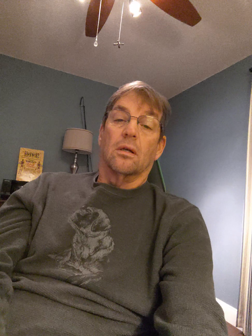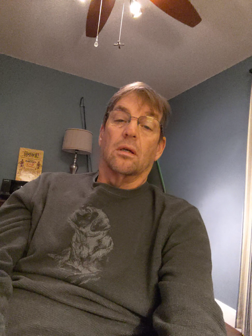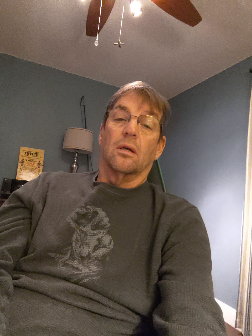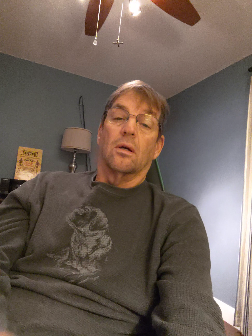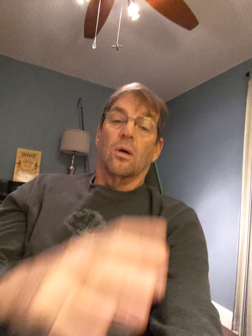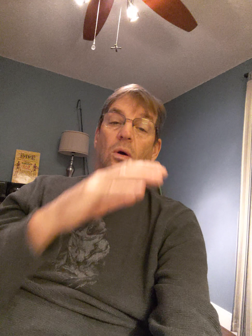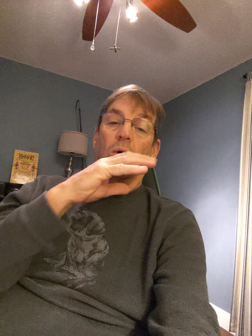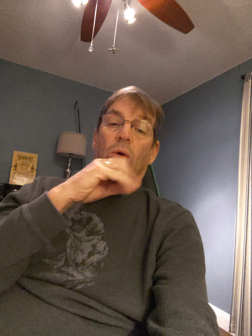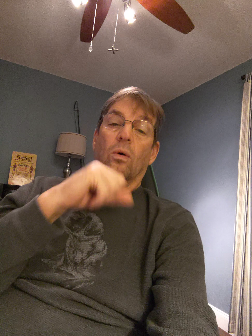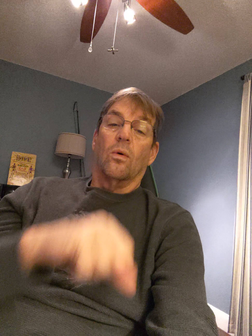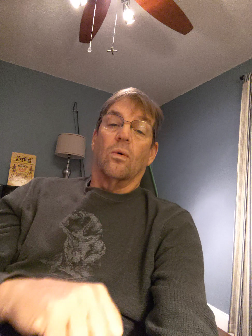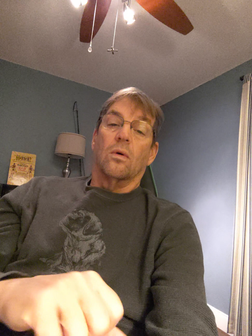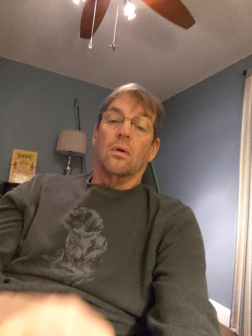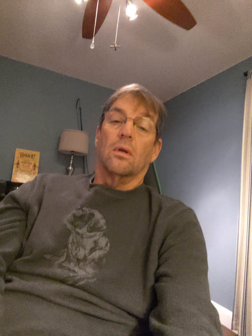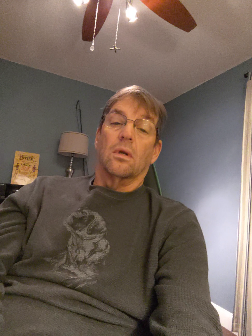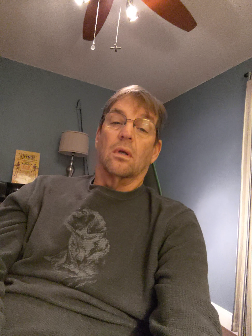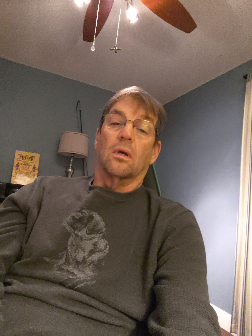old